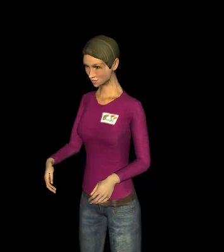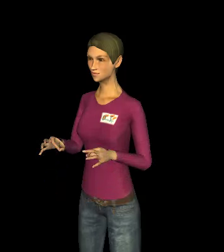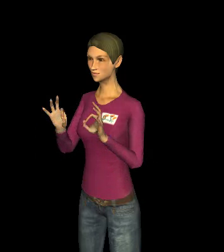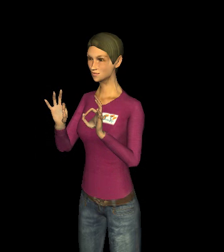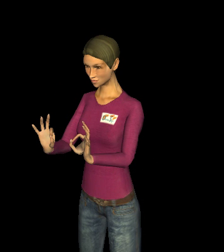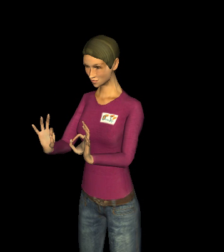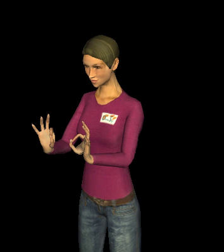فقط